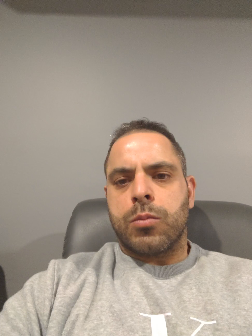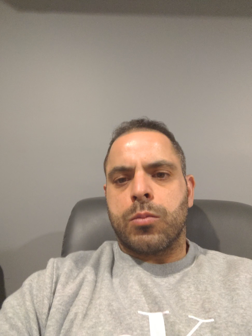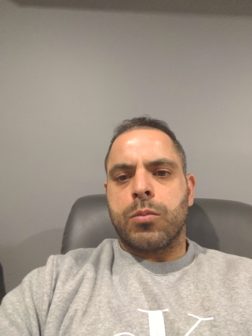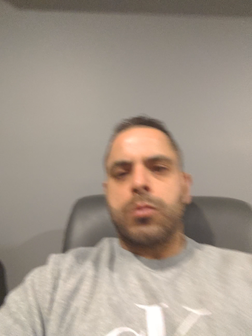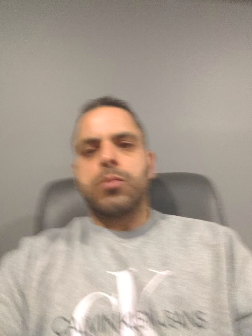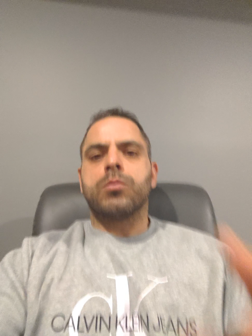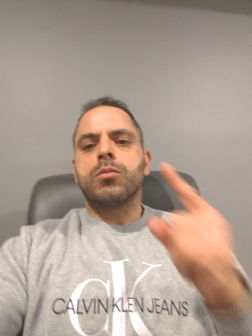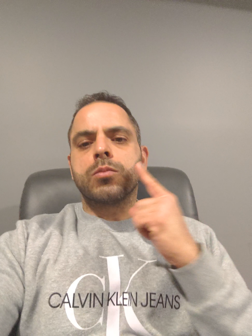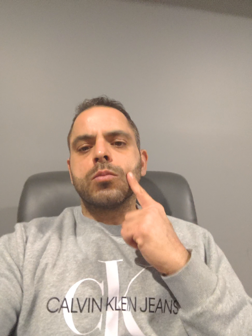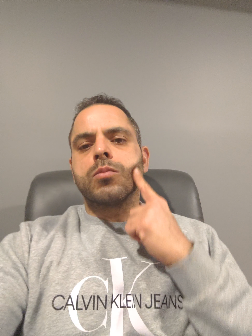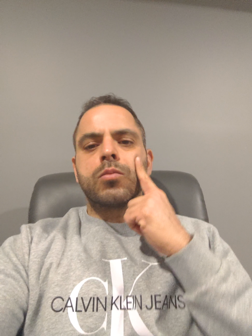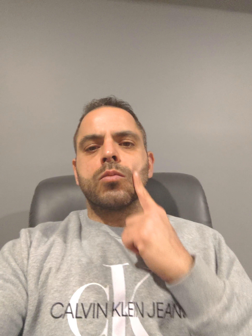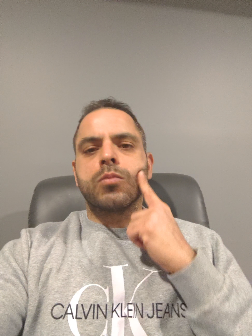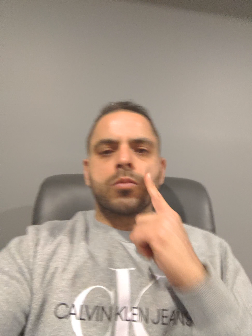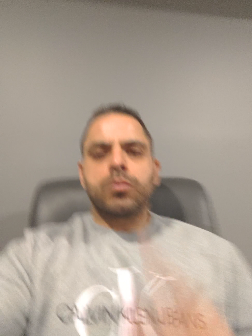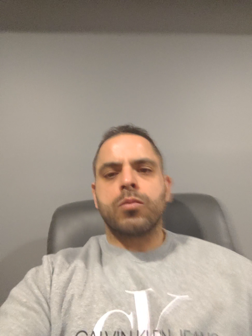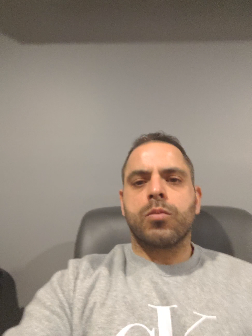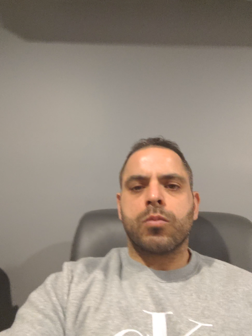cheek